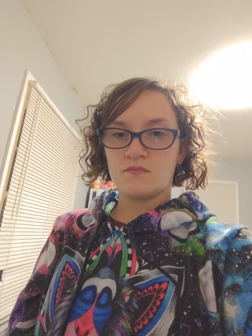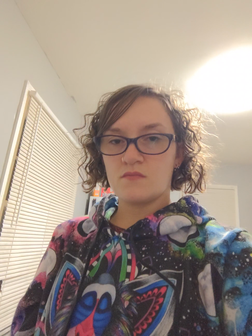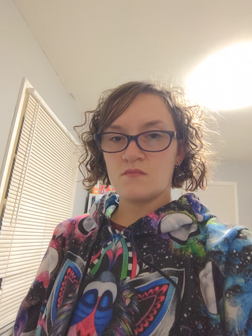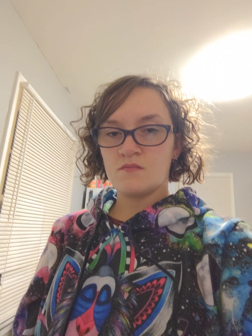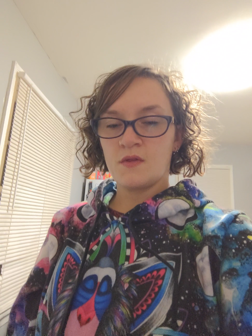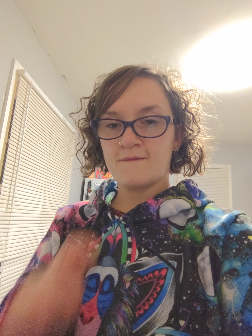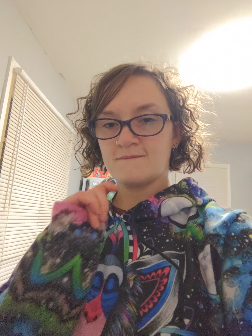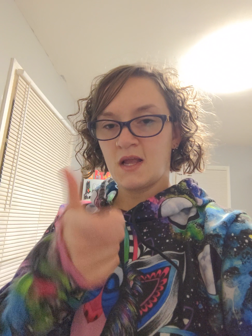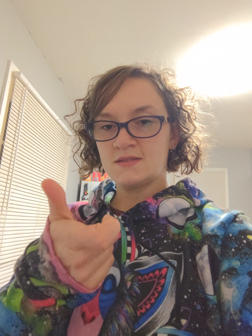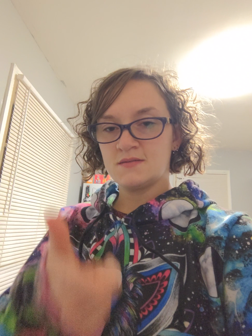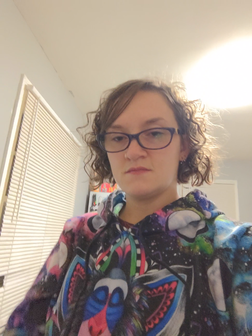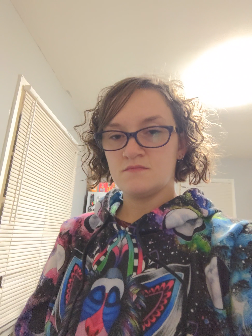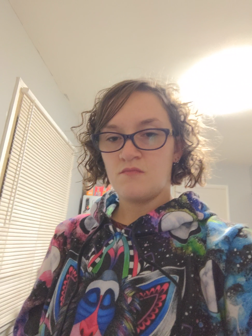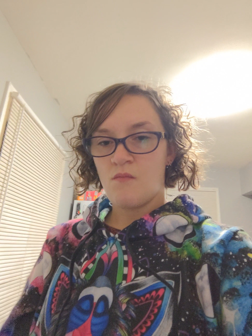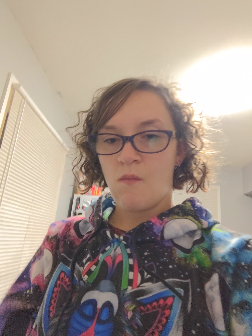fast